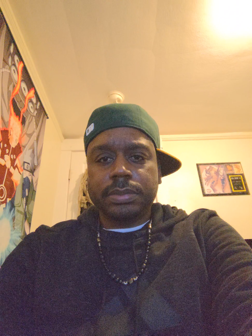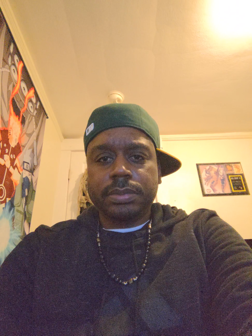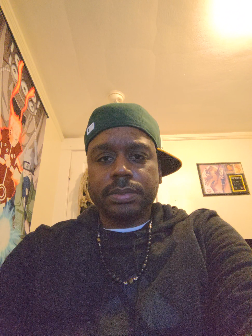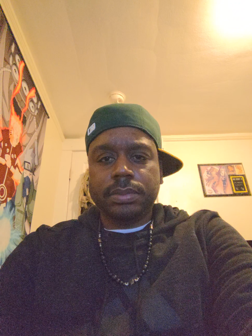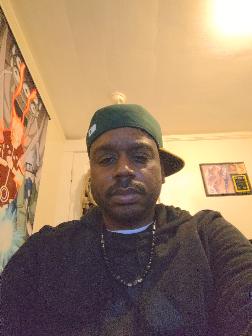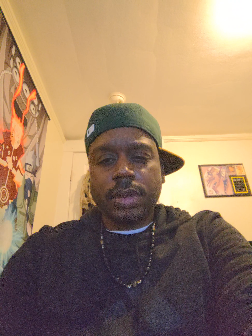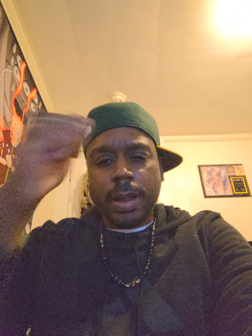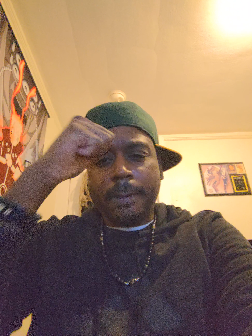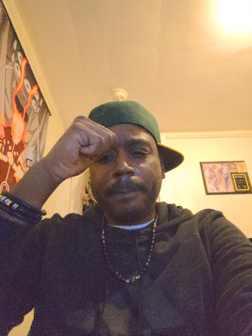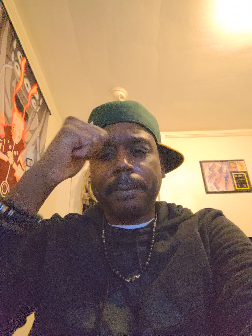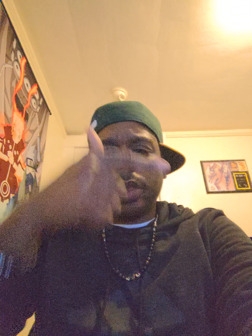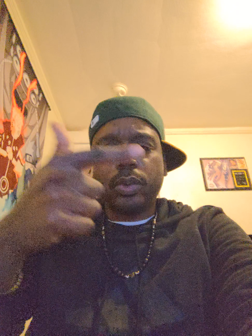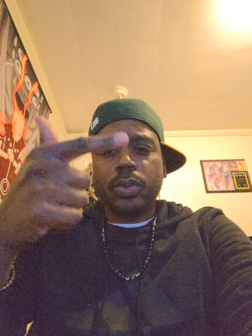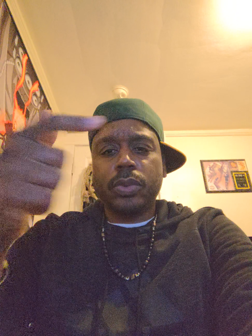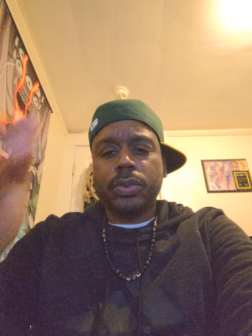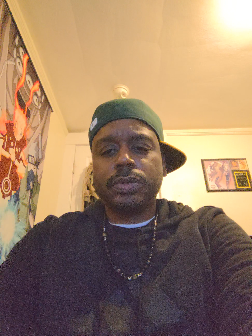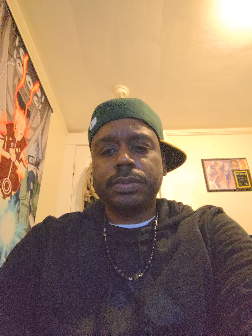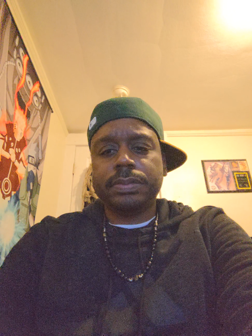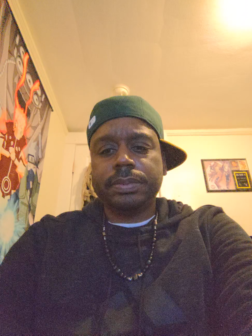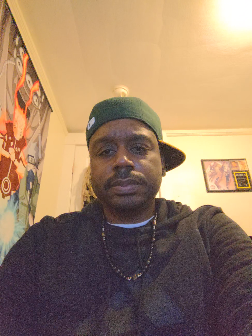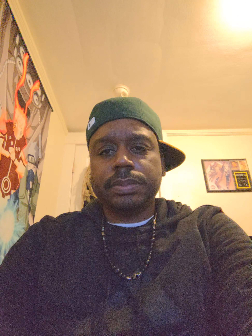brother